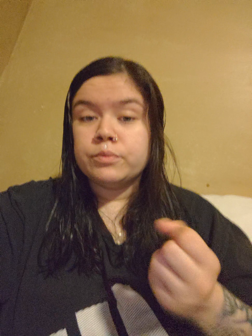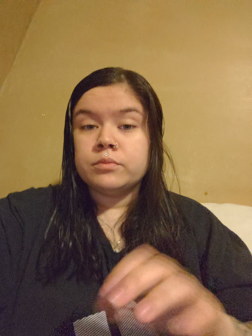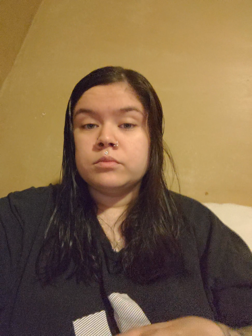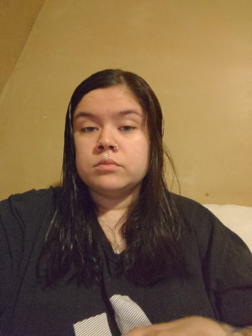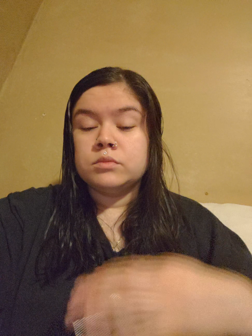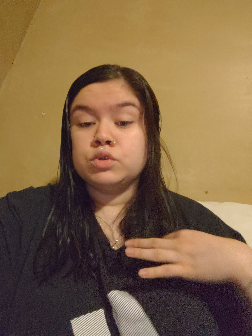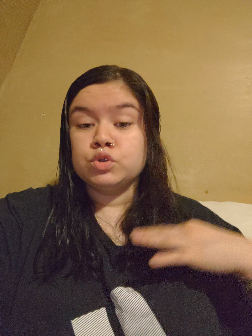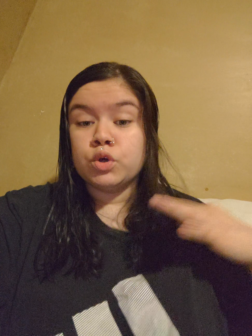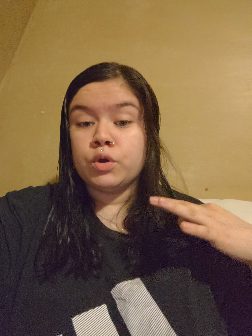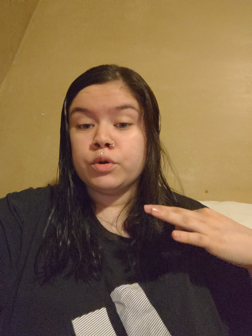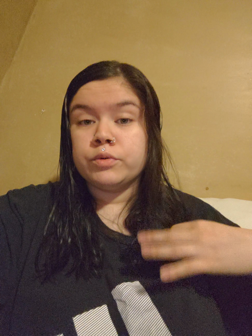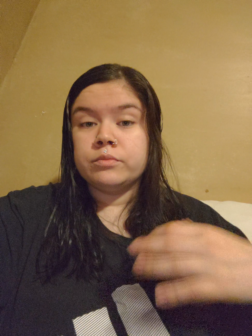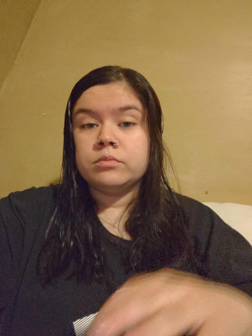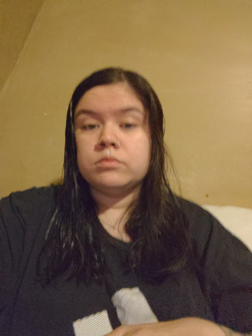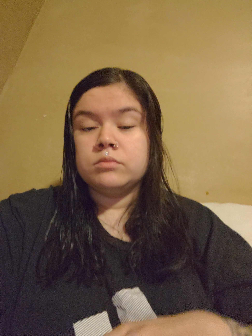shirt